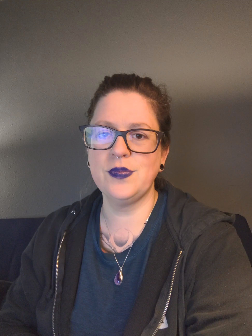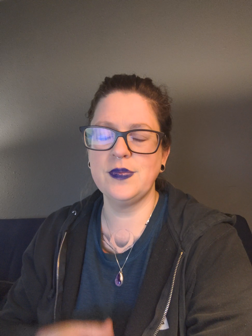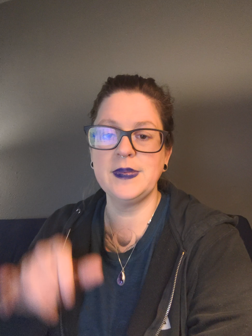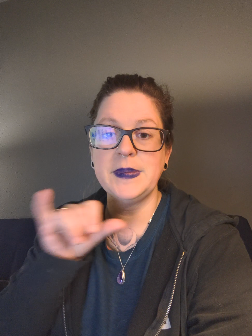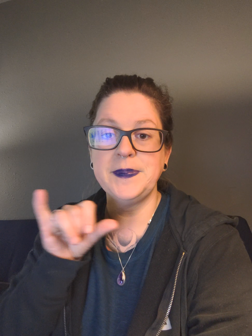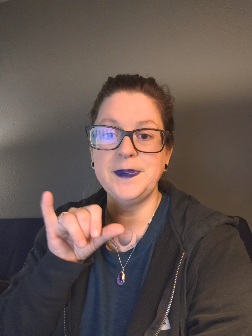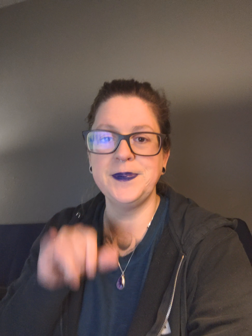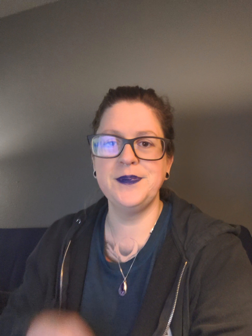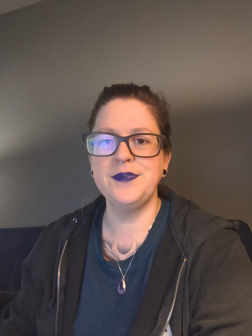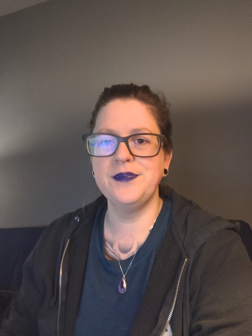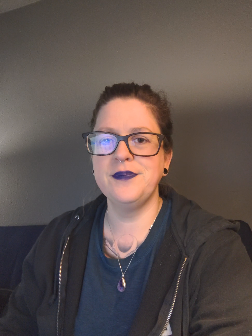same